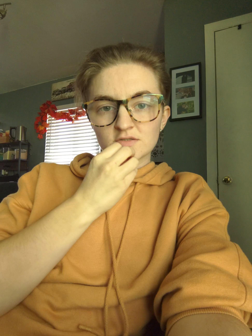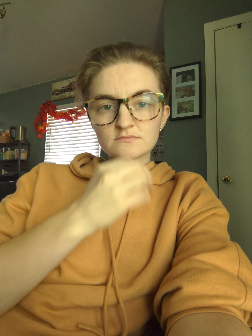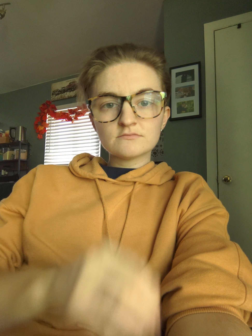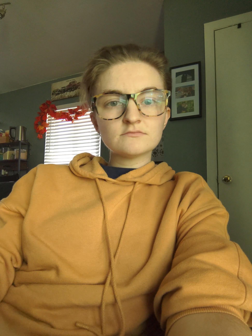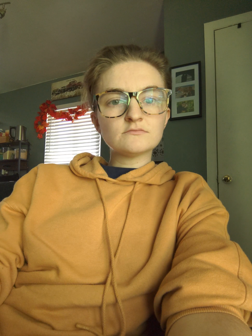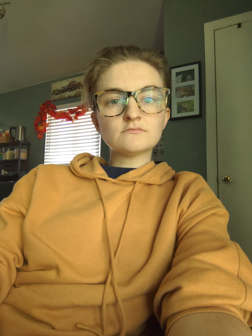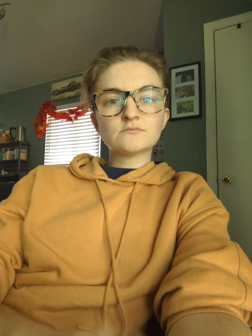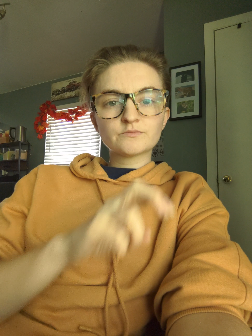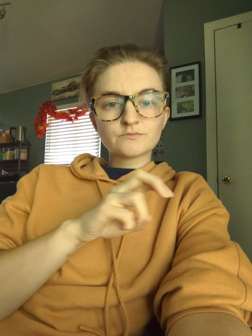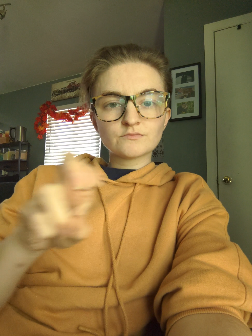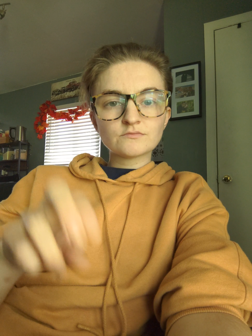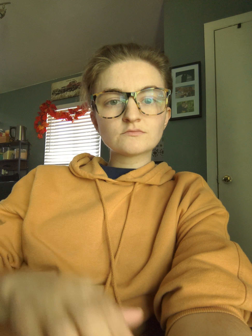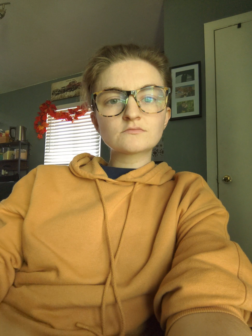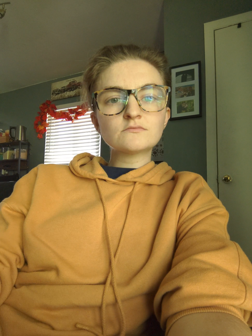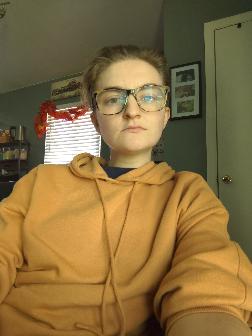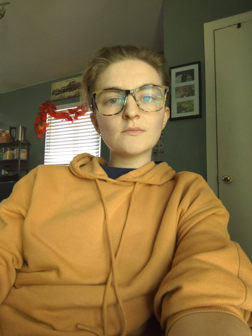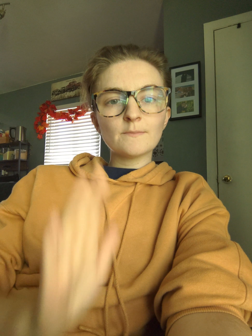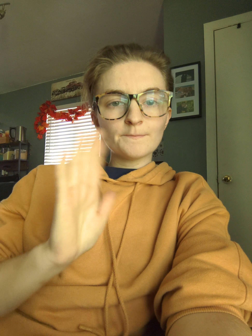couch